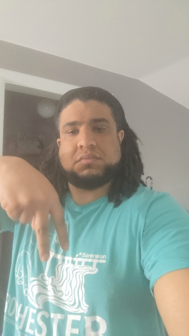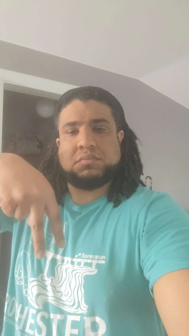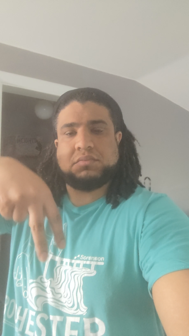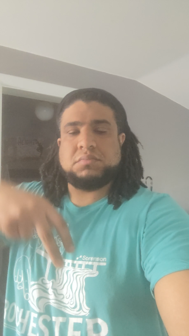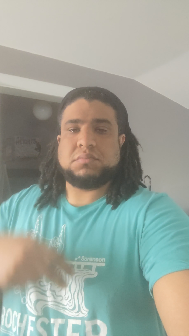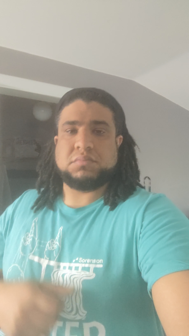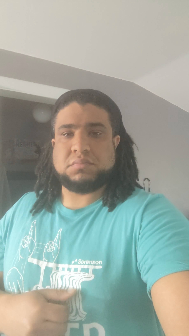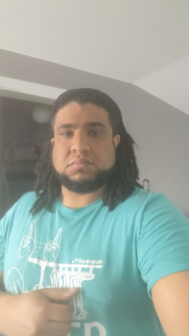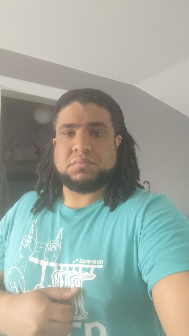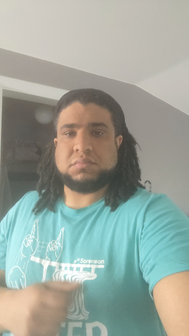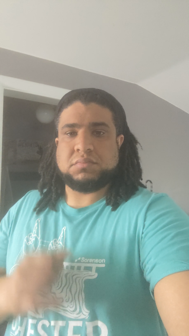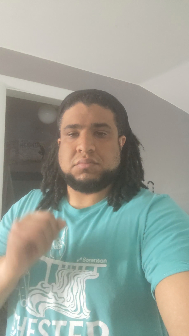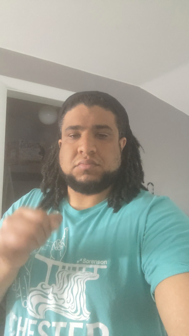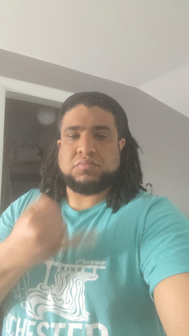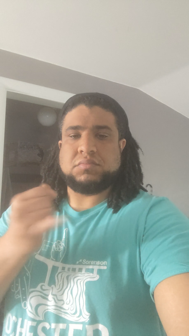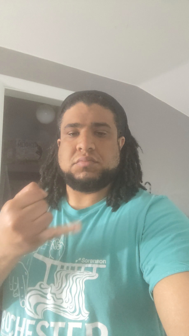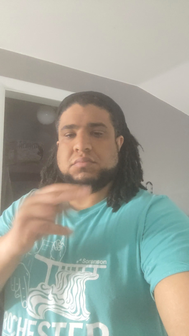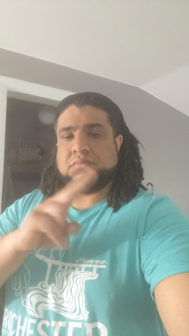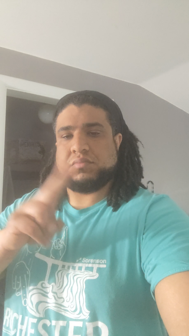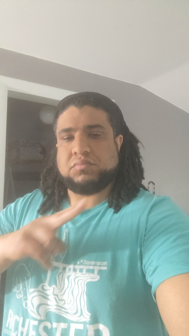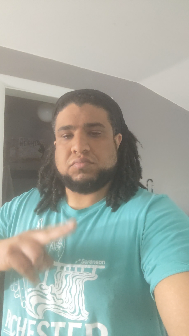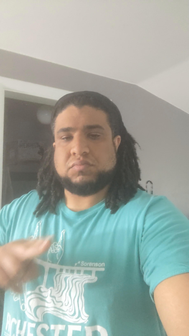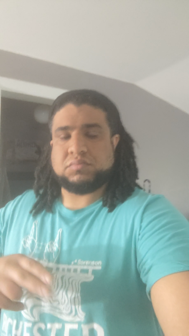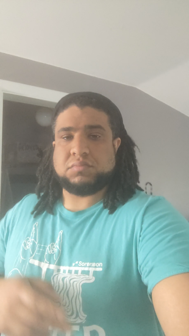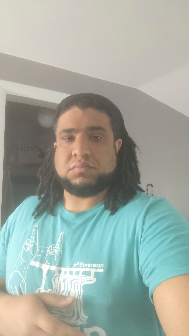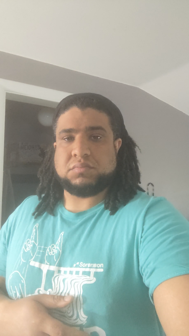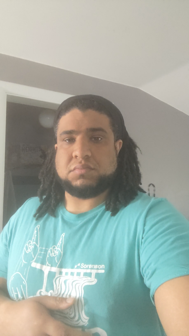jelly